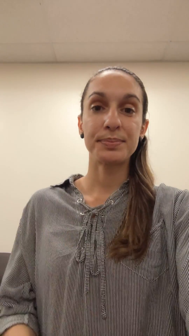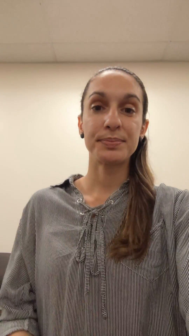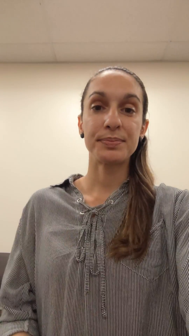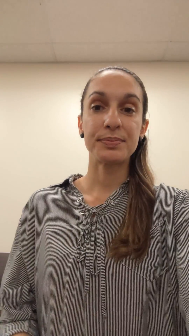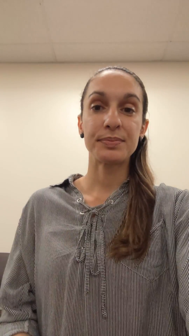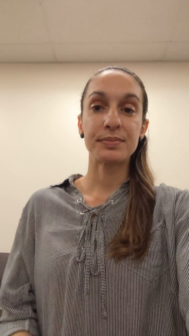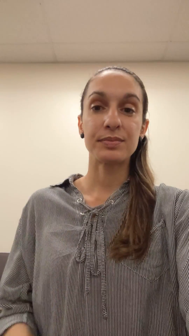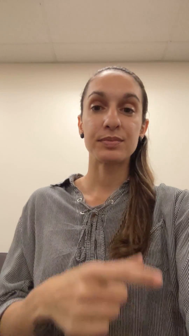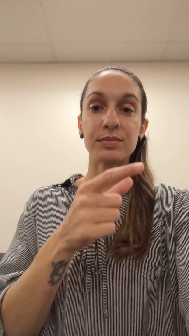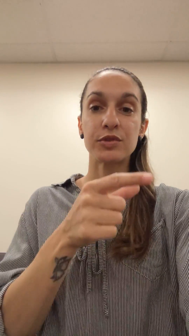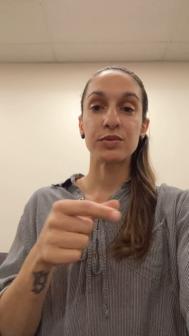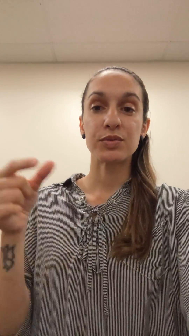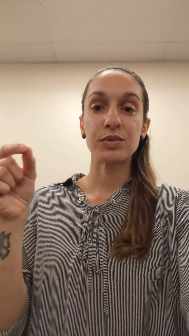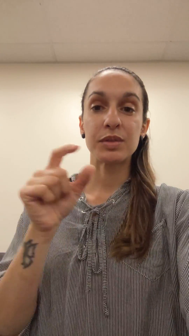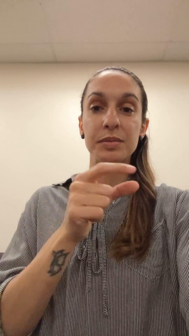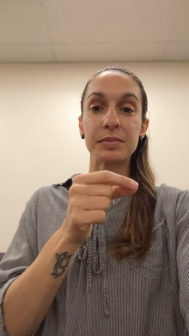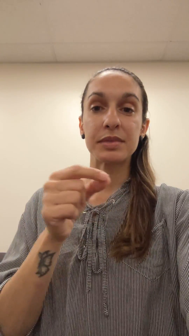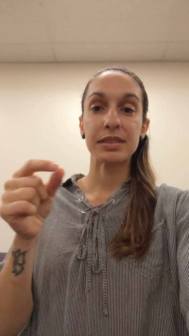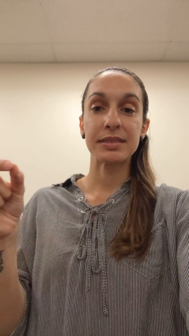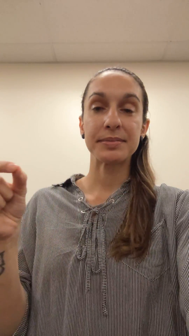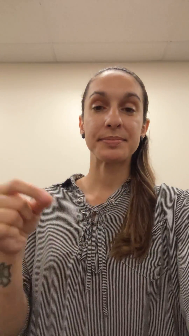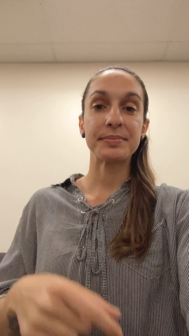peas